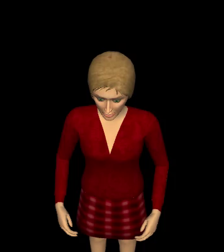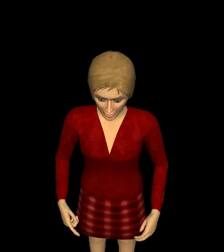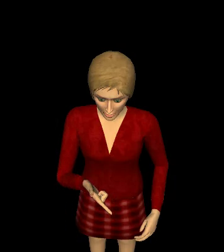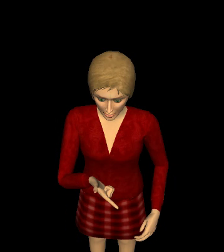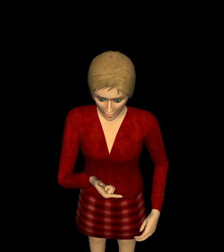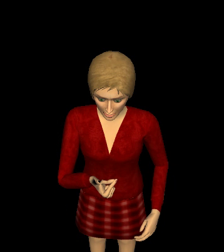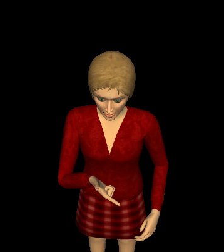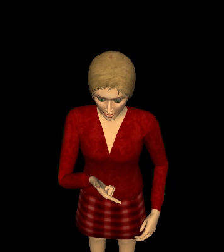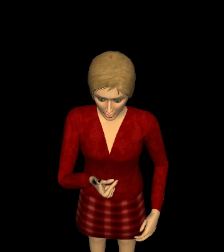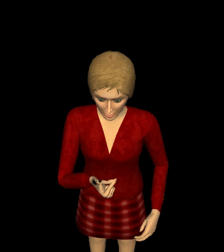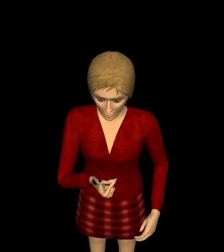مزدوج